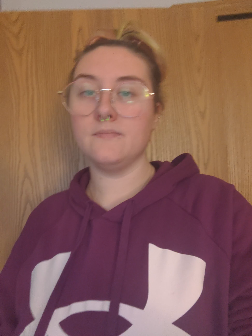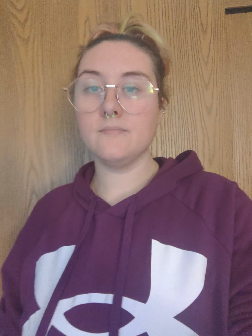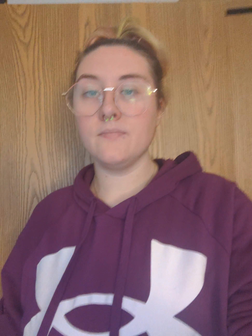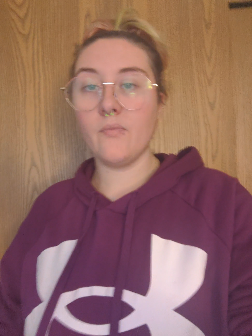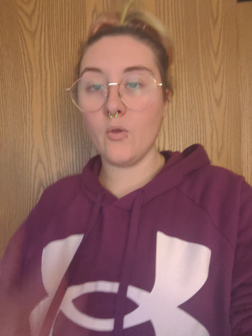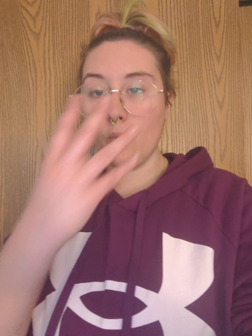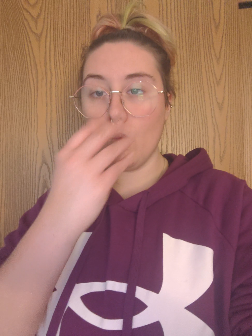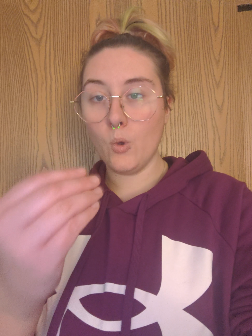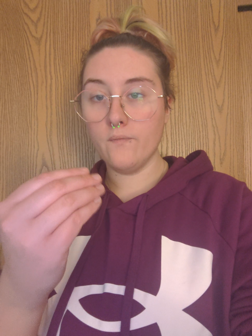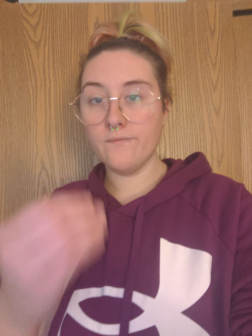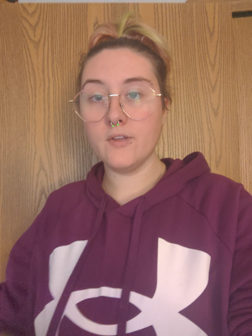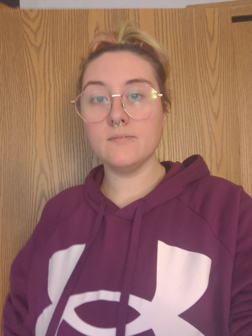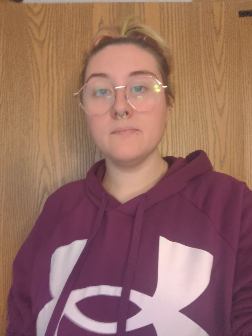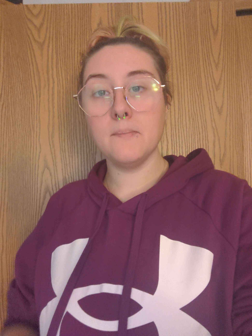wolf